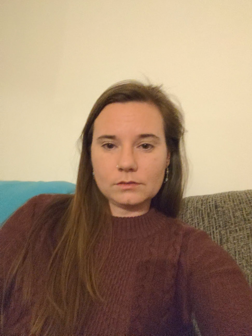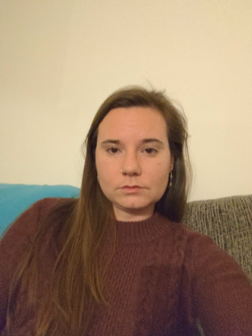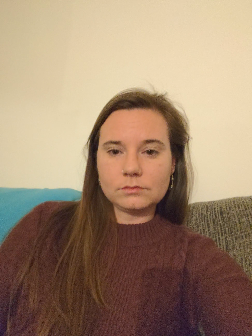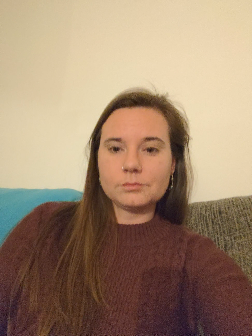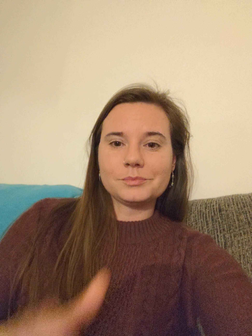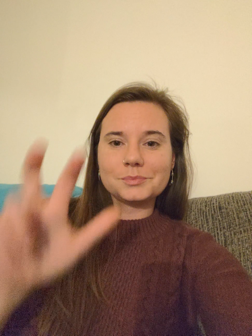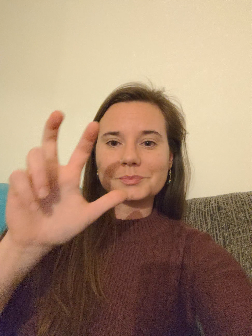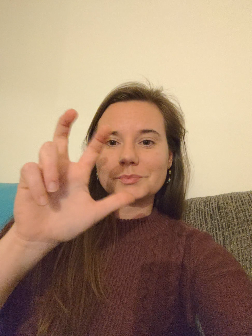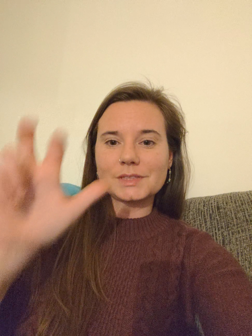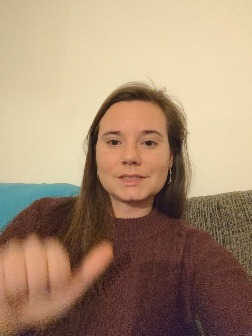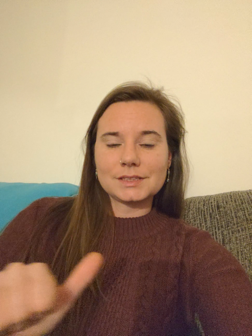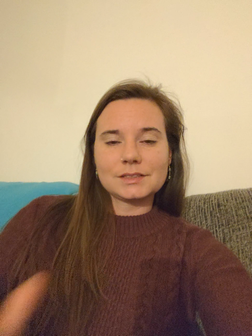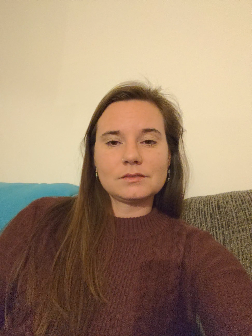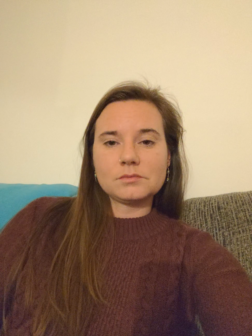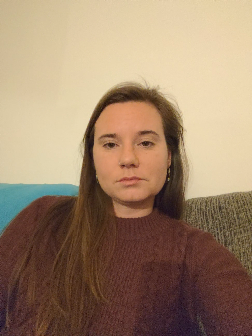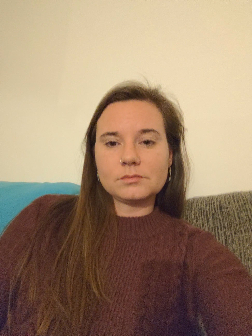pizza